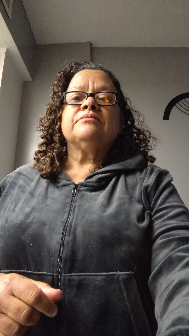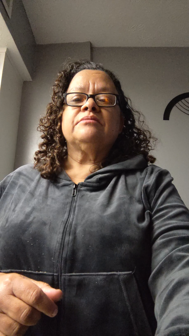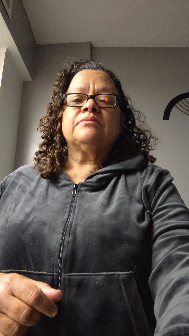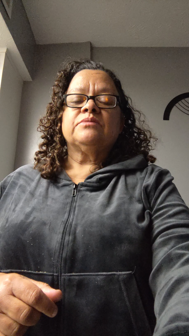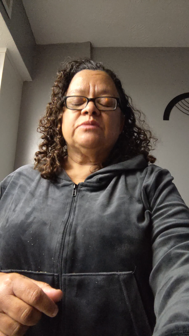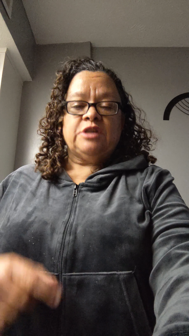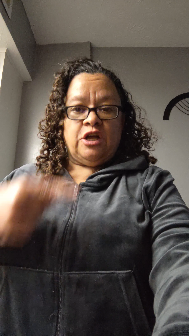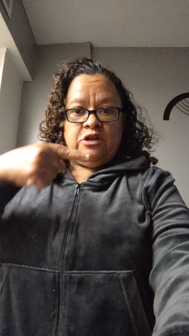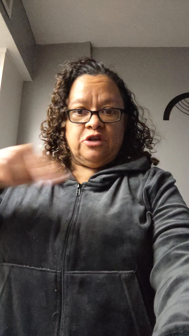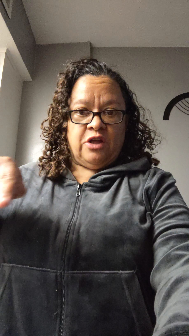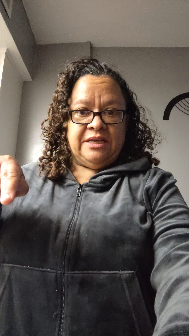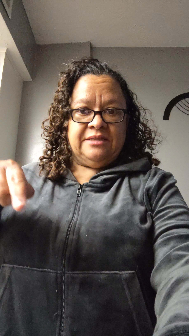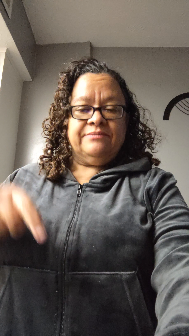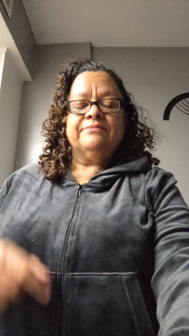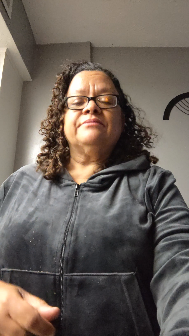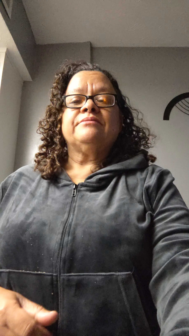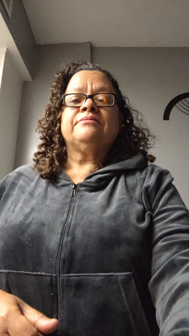cut